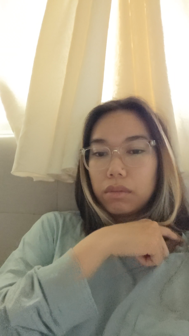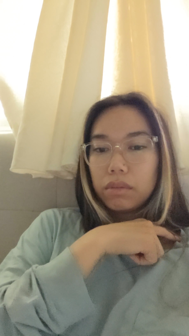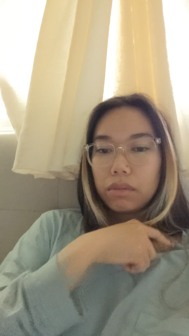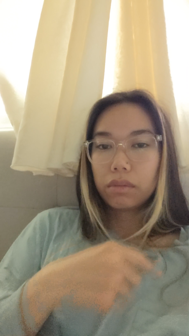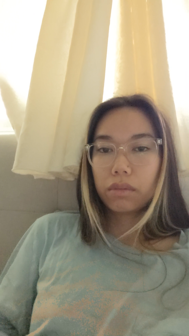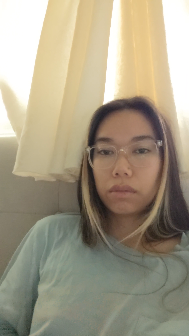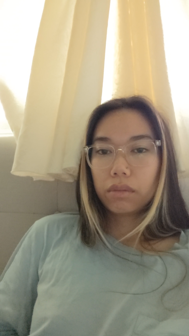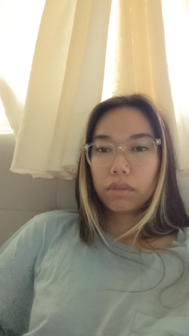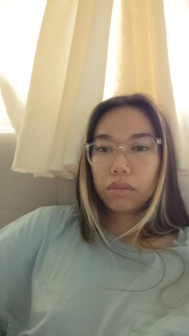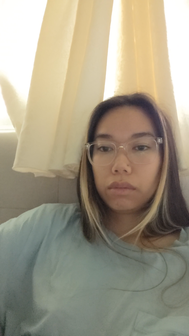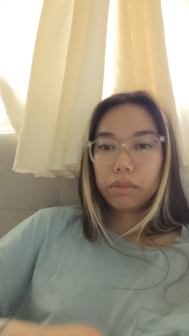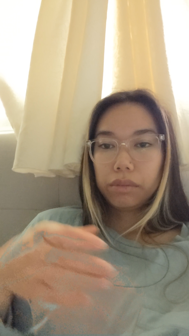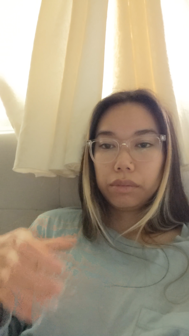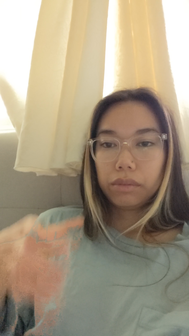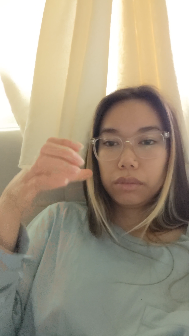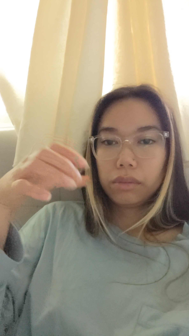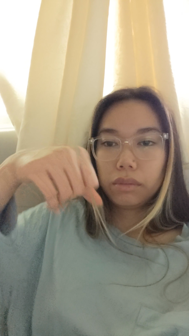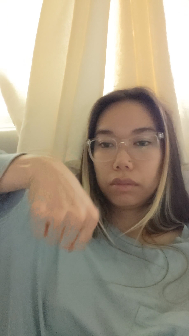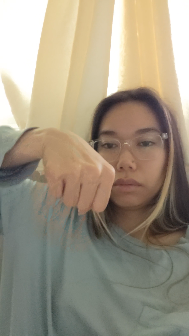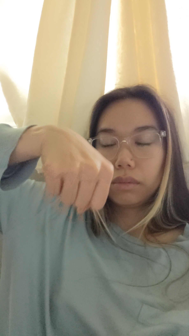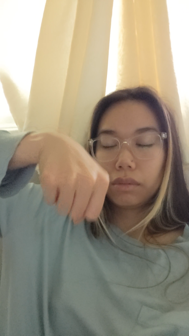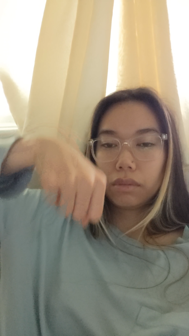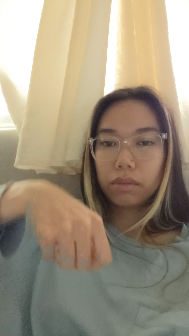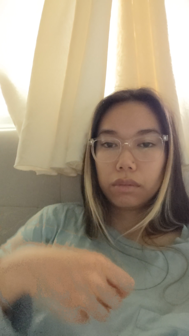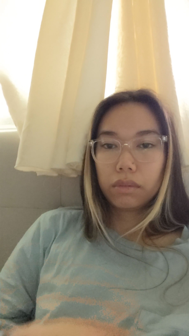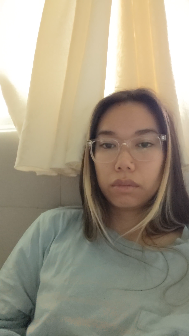bucket